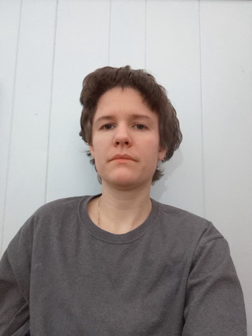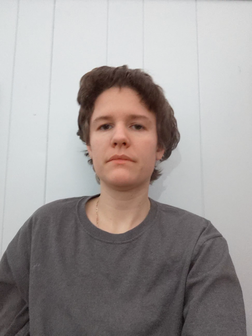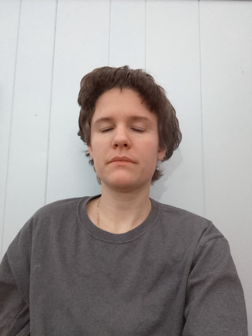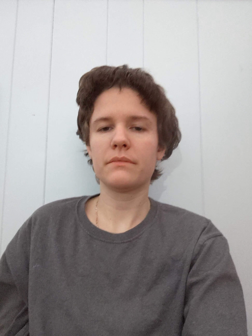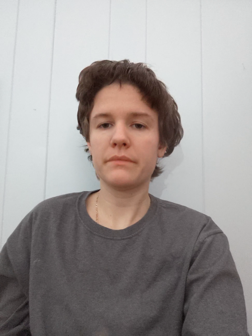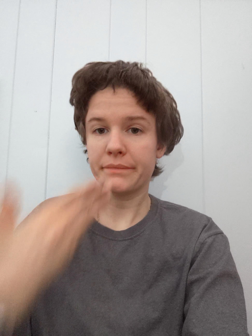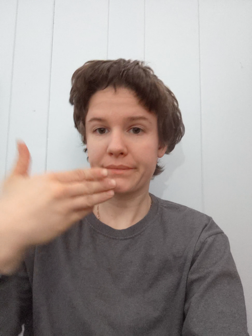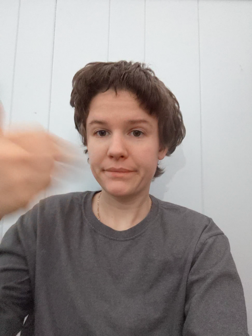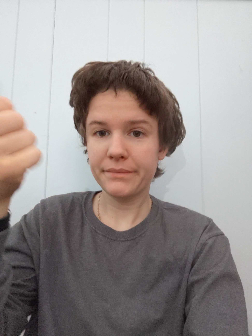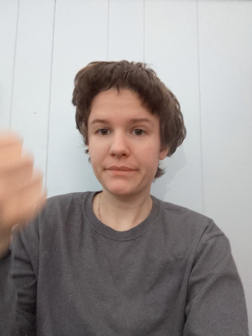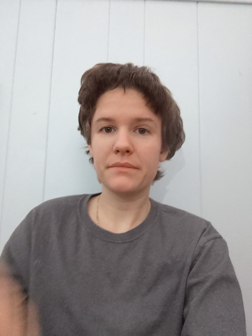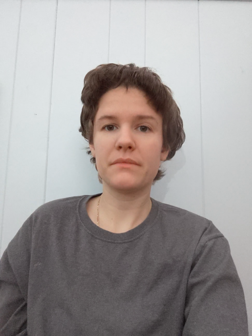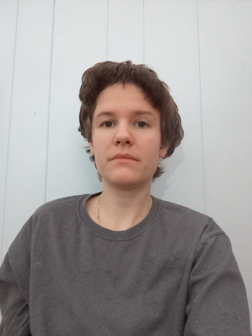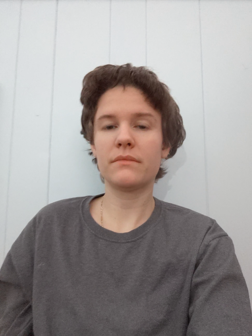better